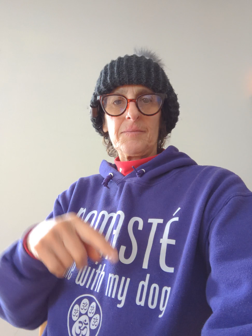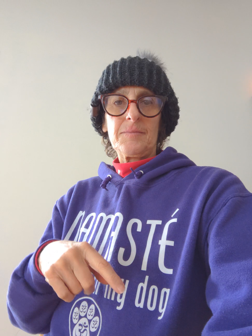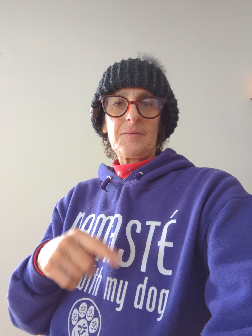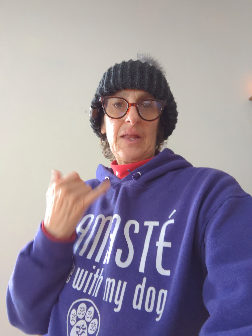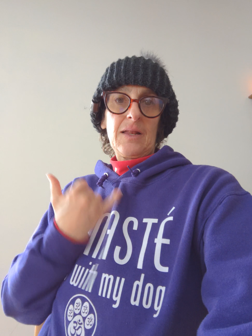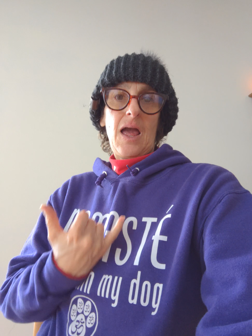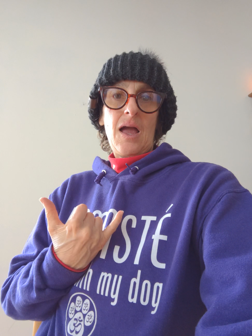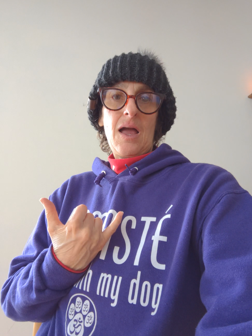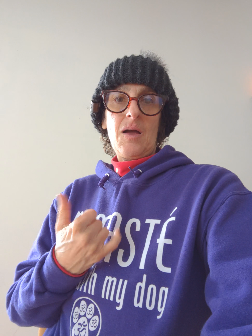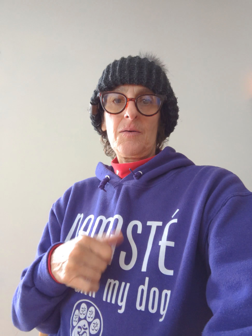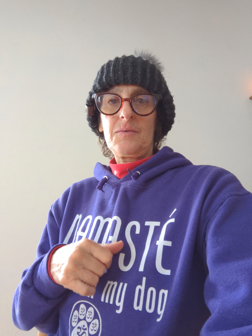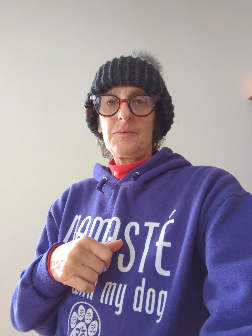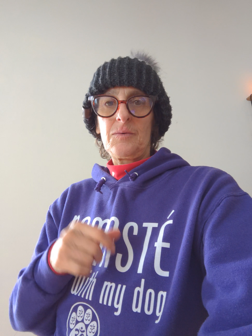now